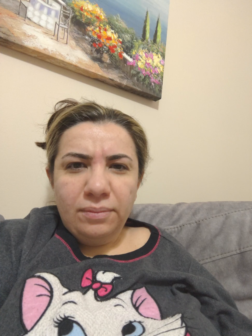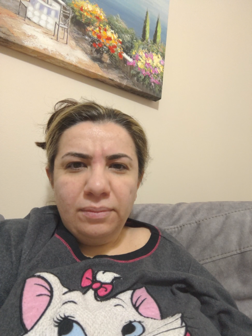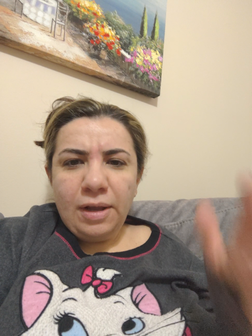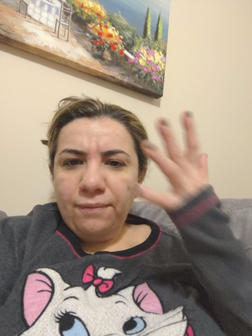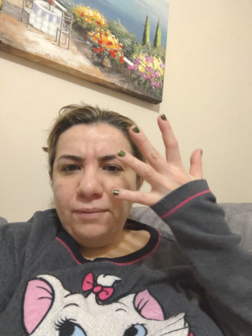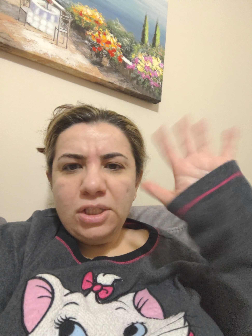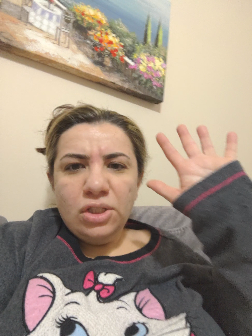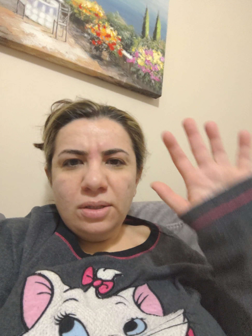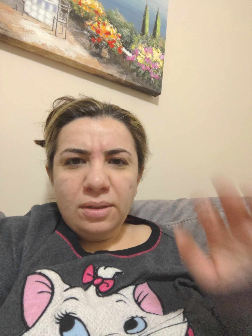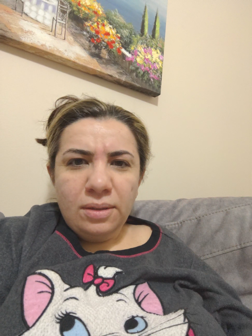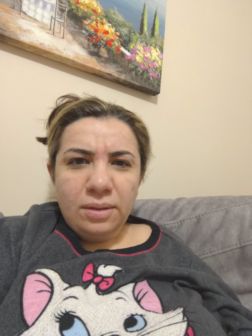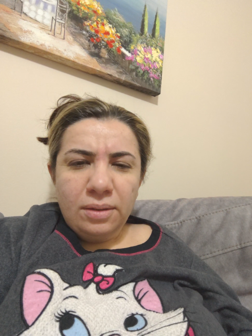finish